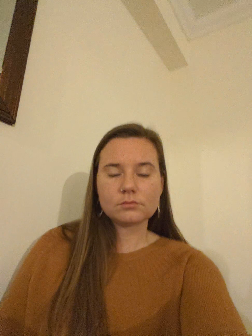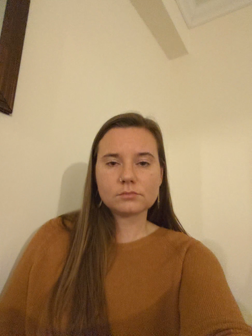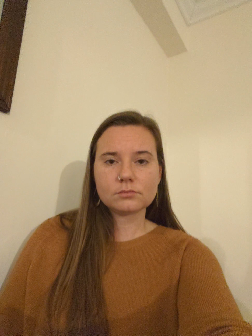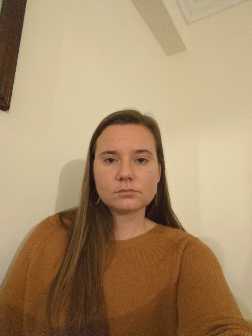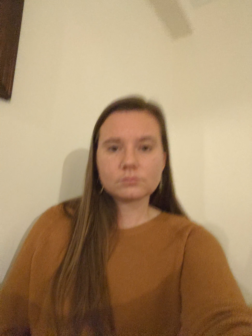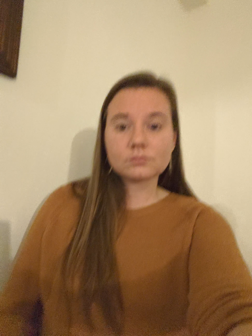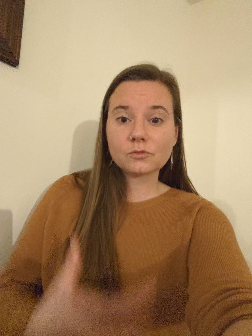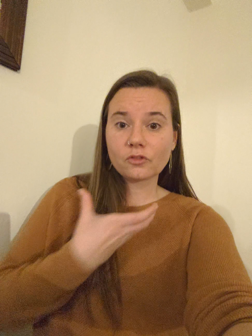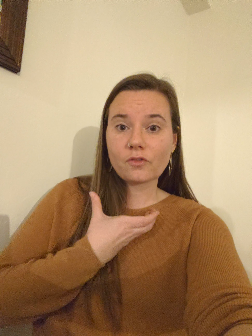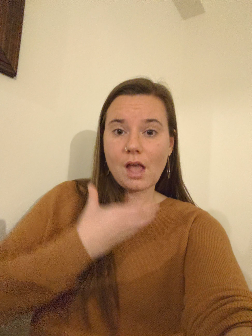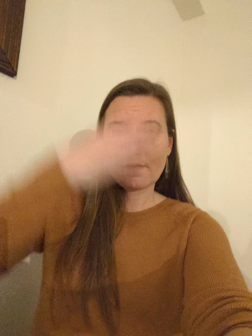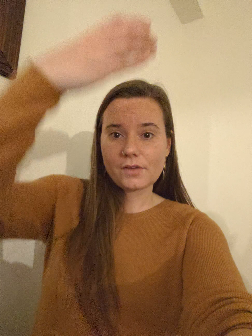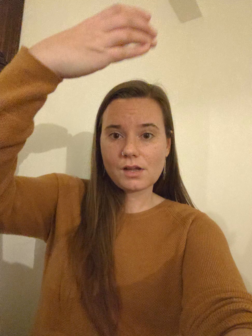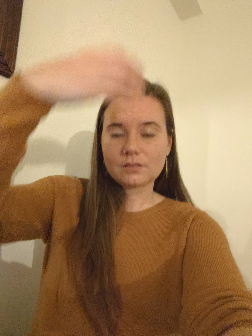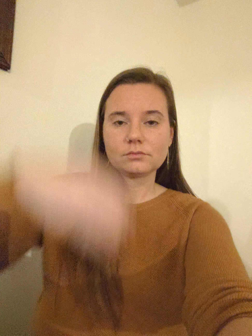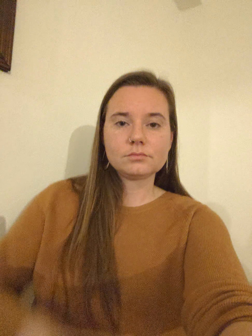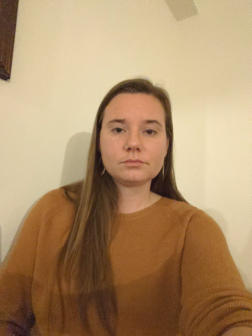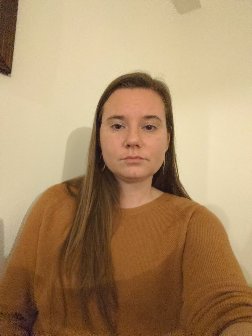giraffe